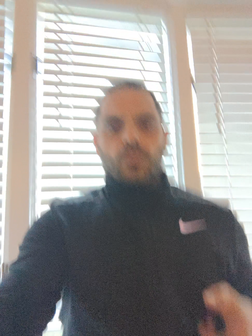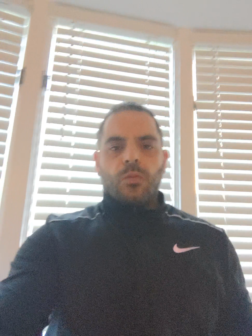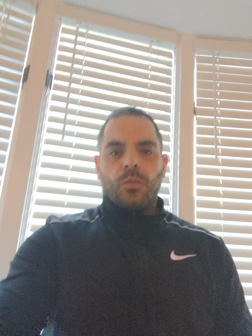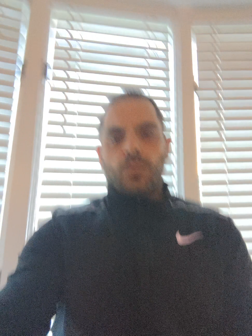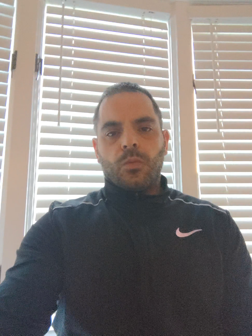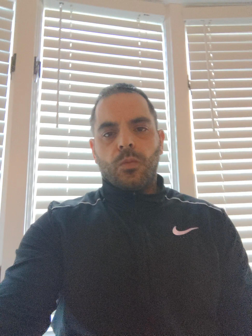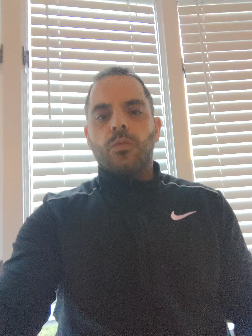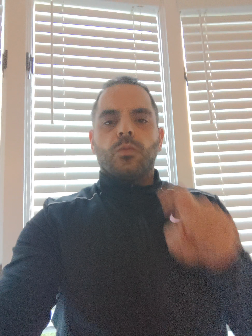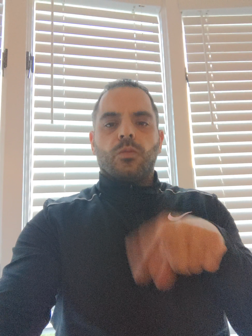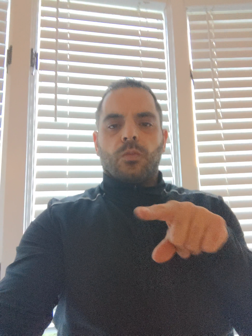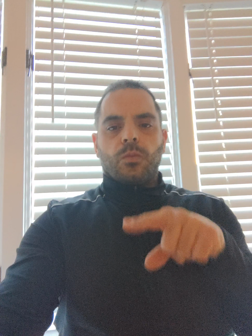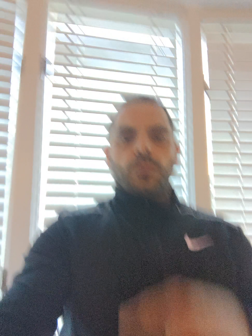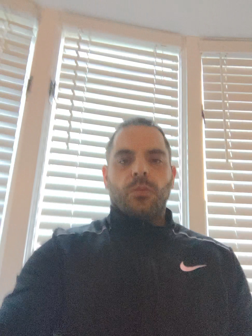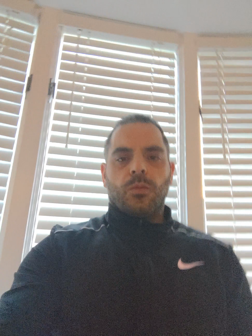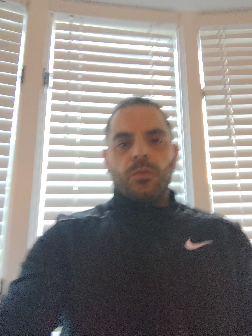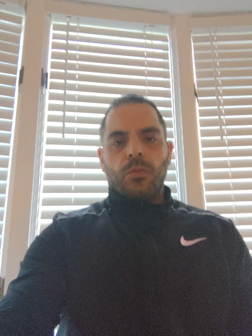time